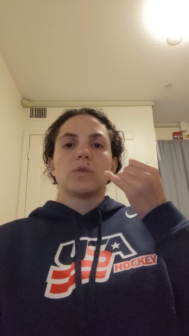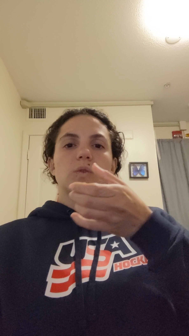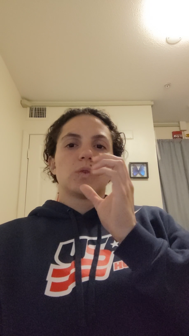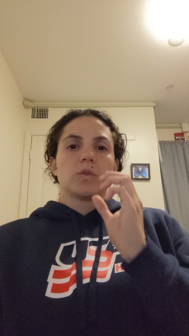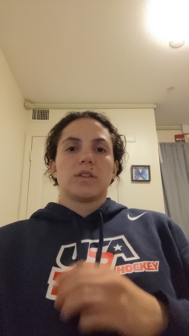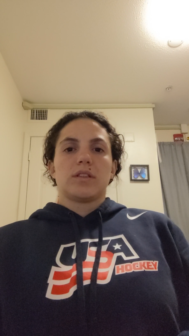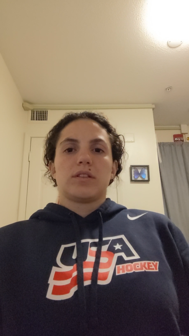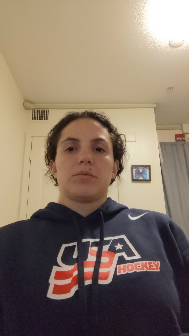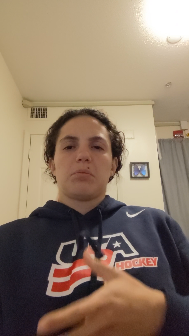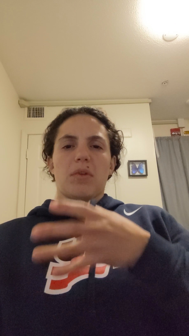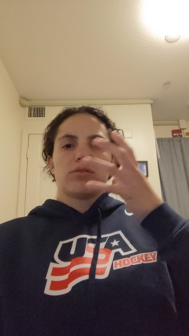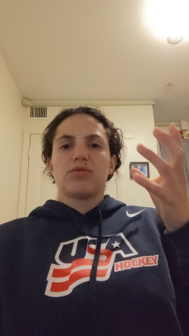much